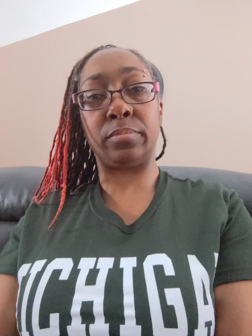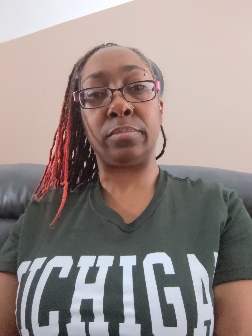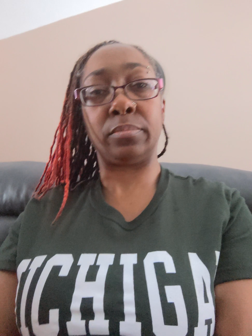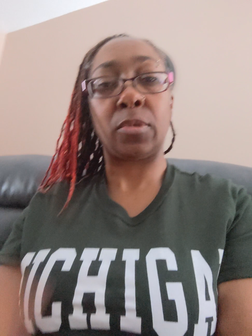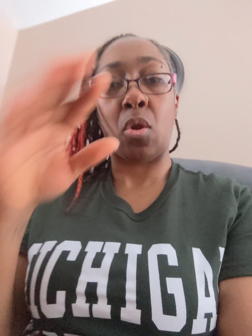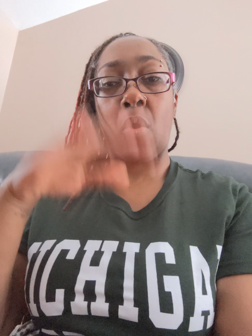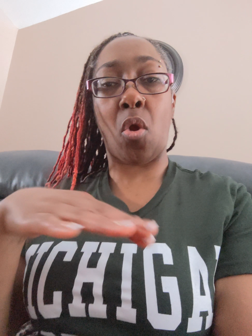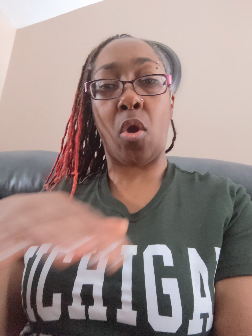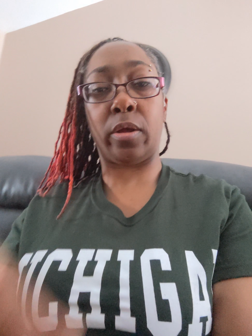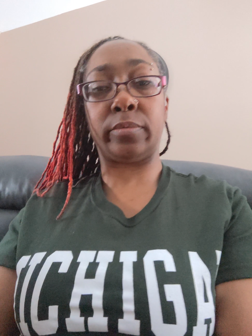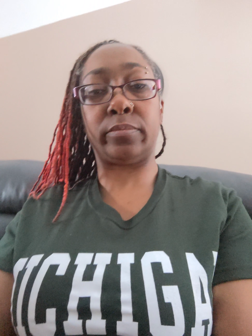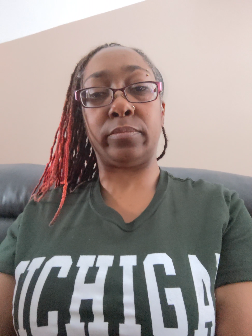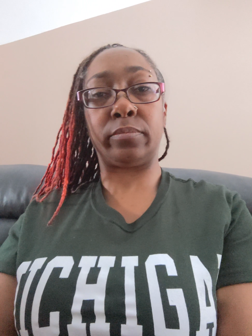on